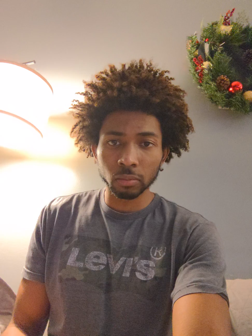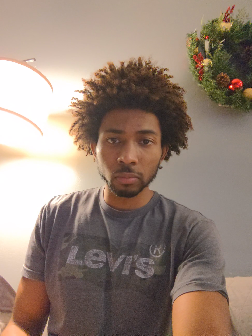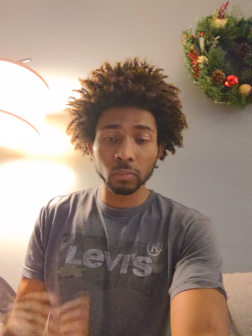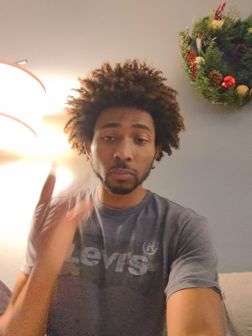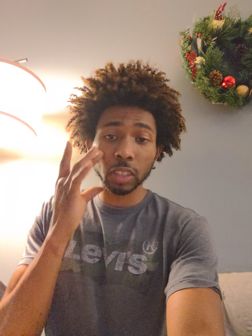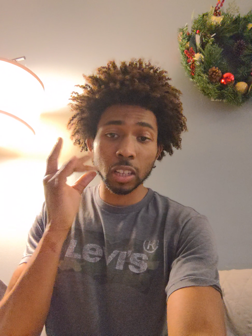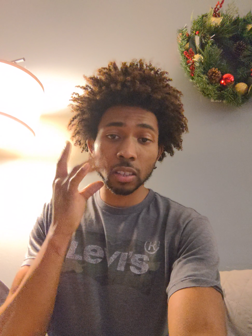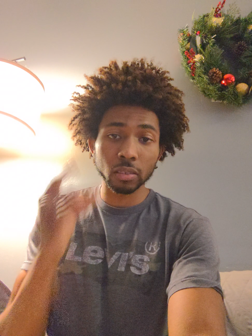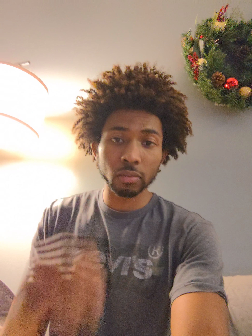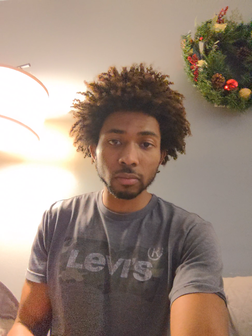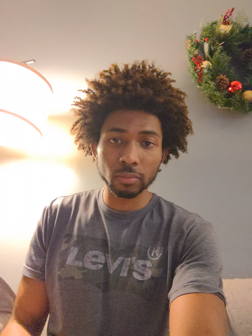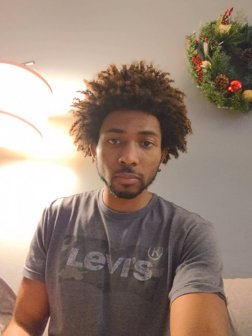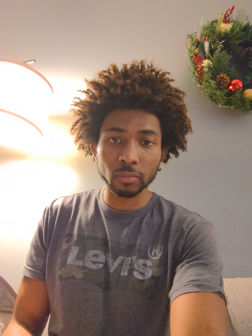kitty